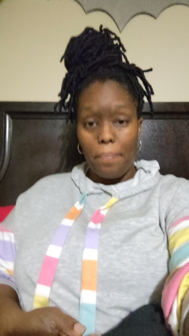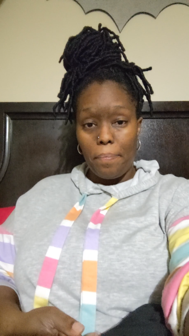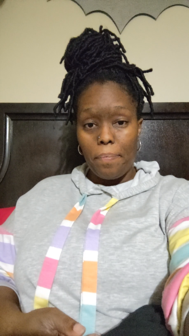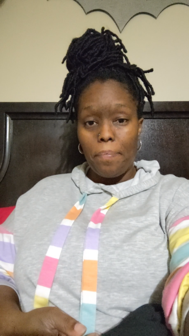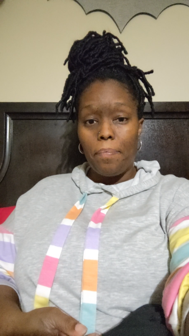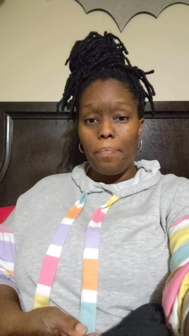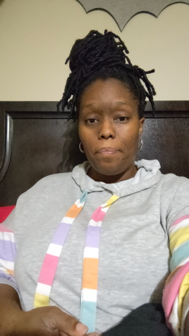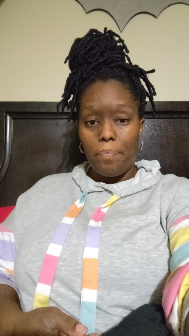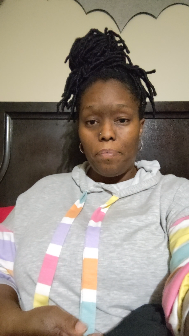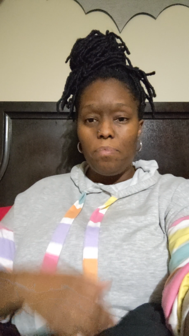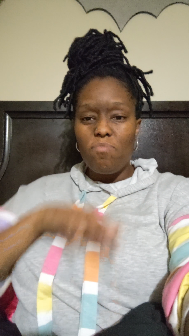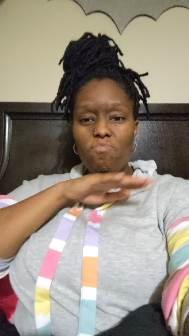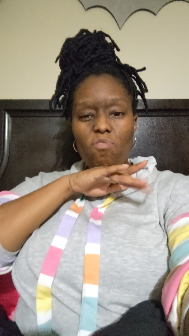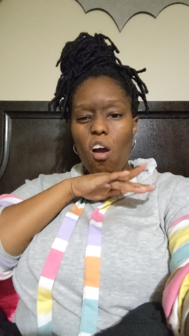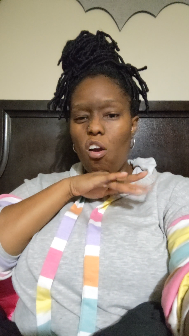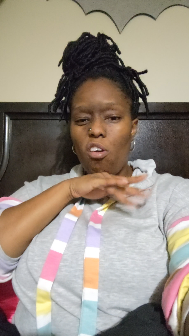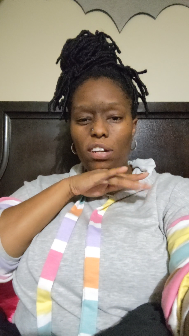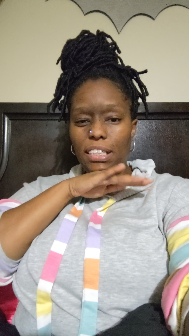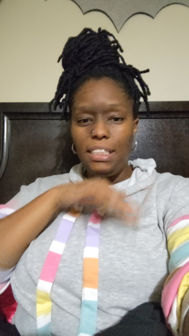naughty